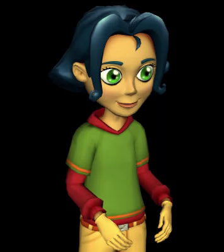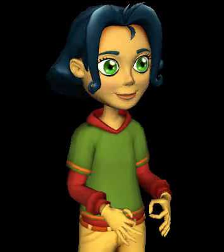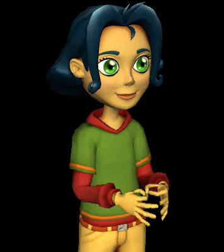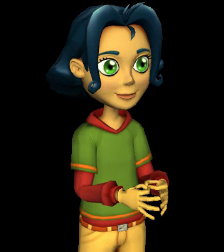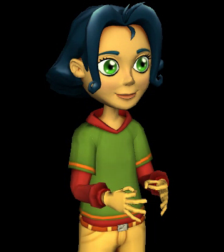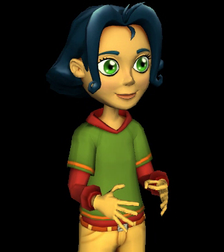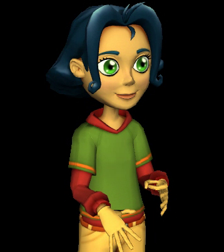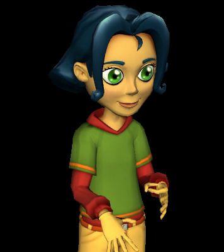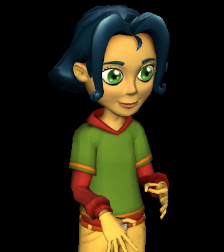نتائج